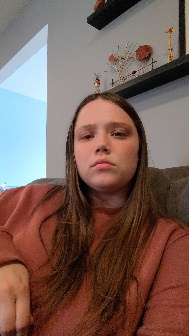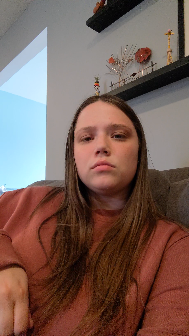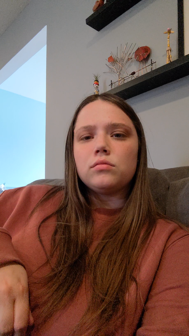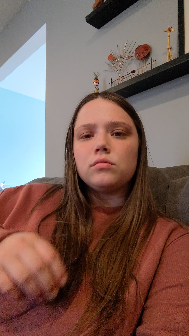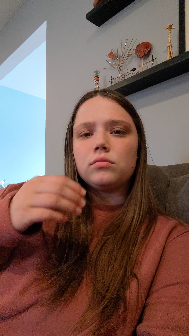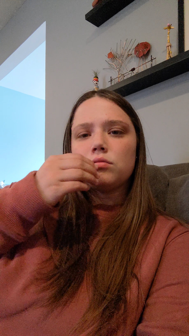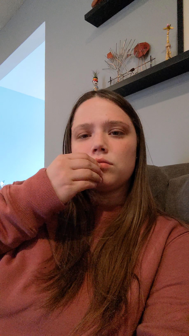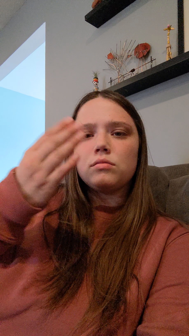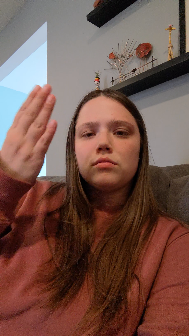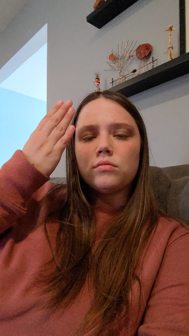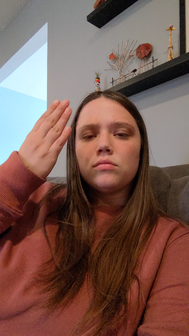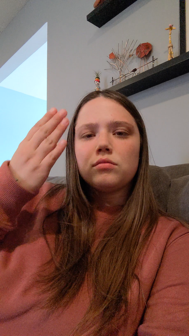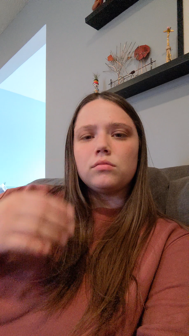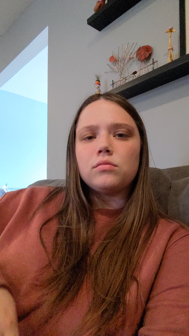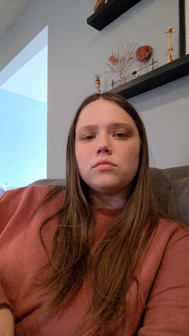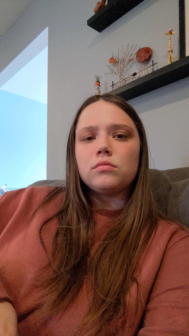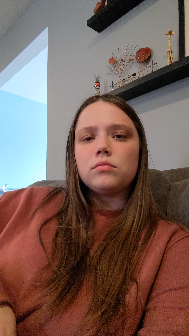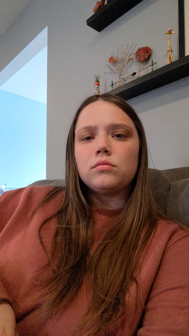breakfast